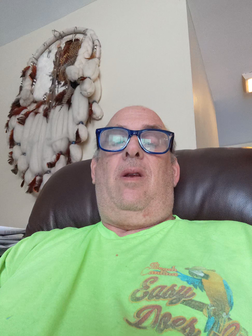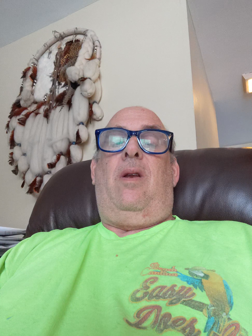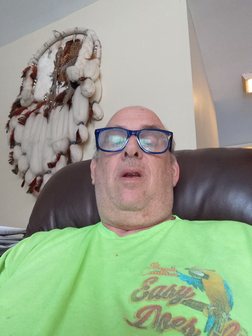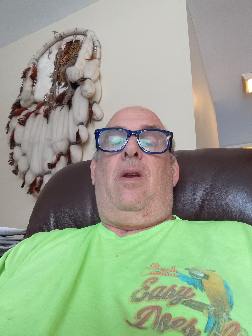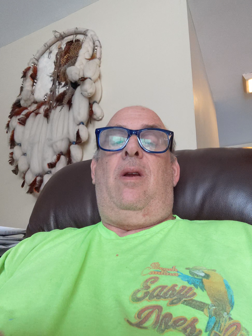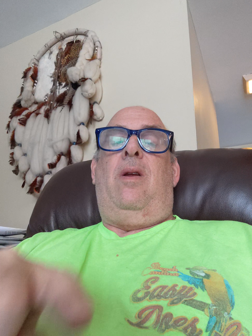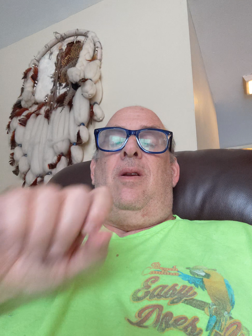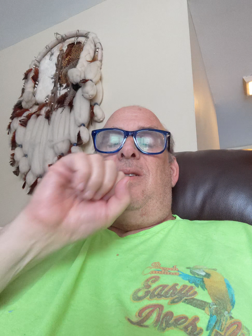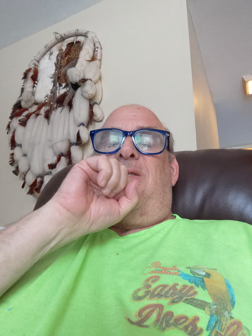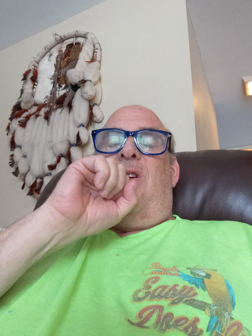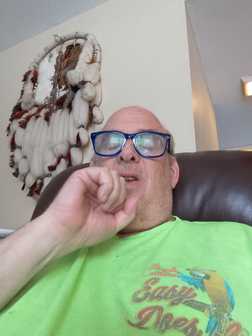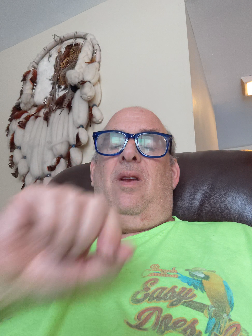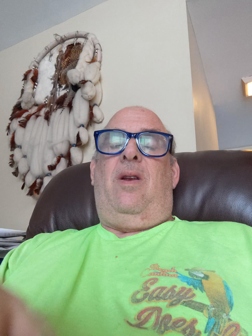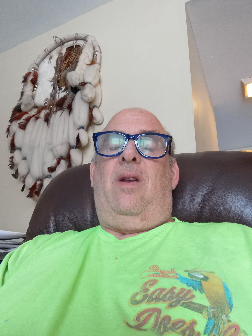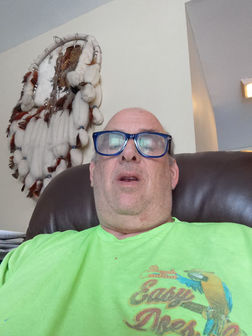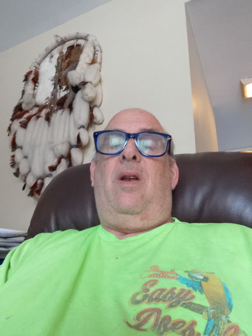snack